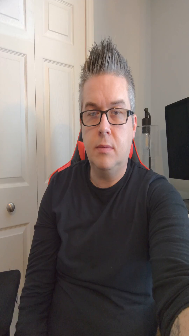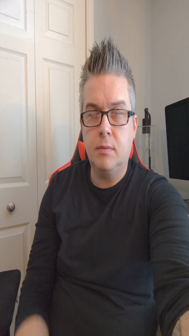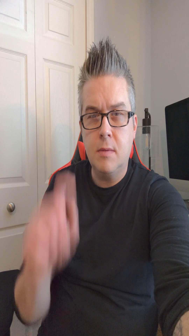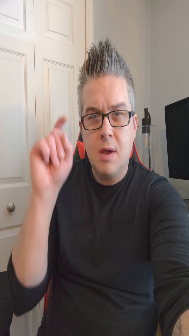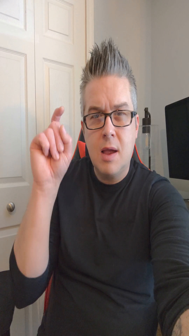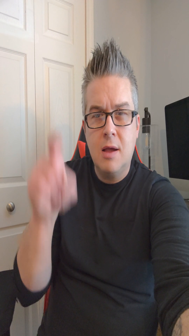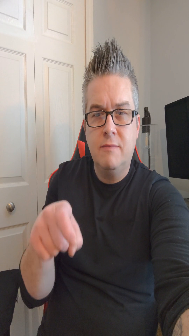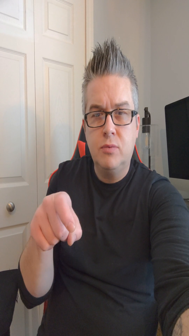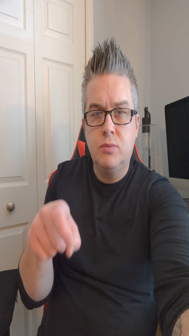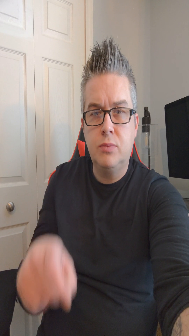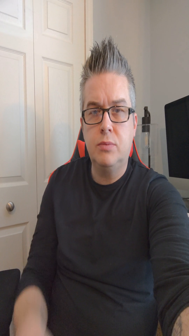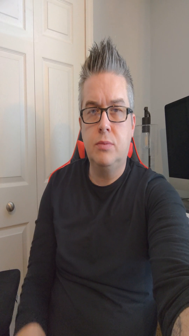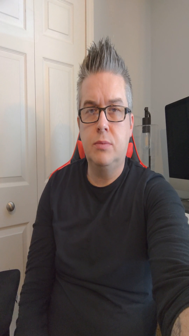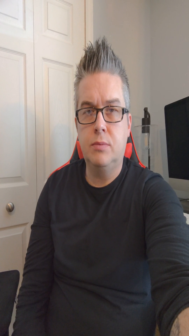have to